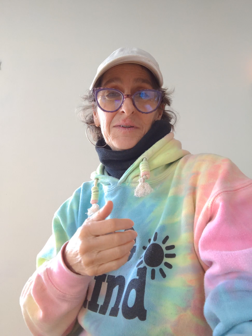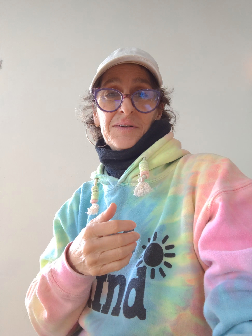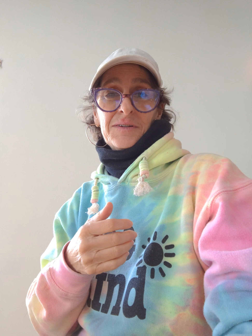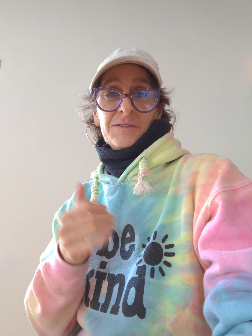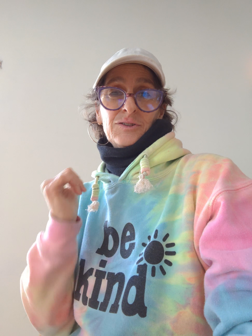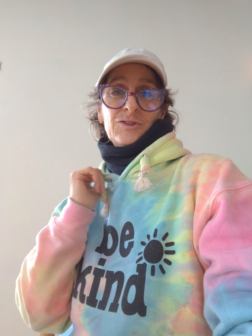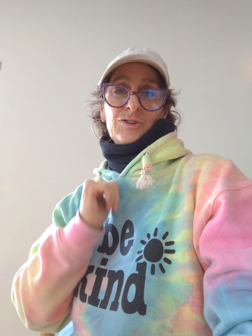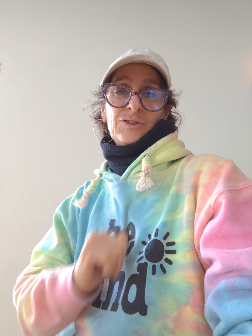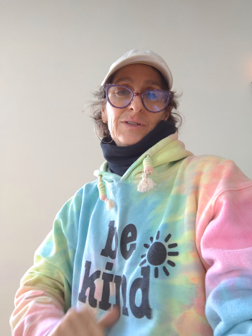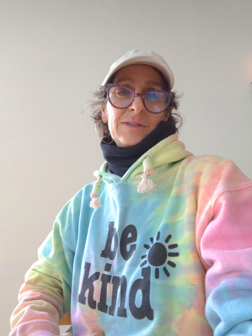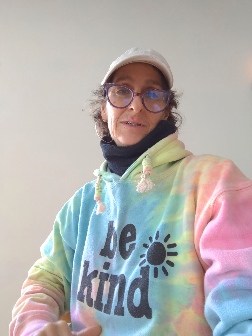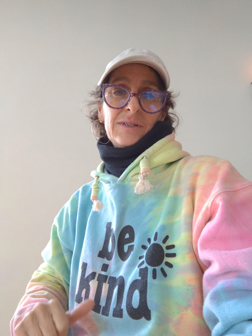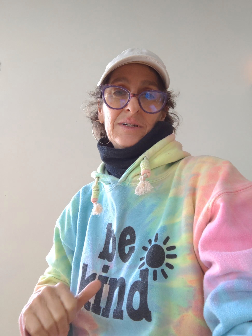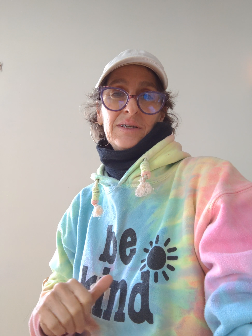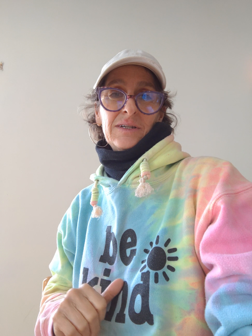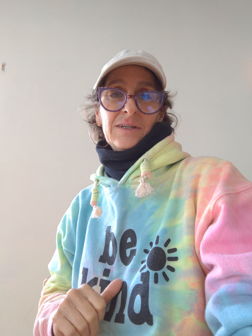jacket